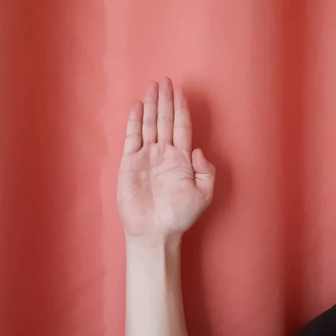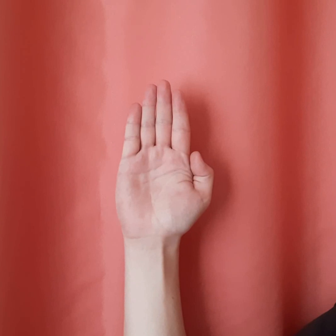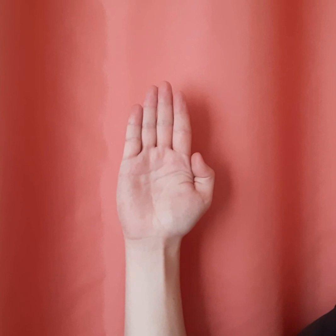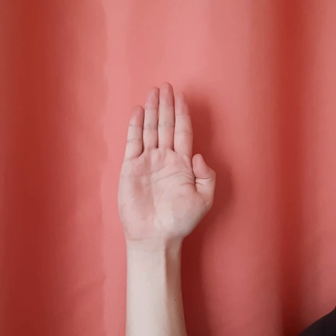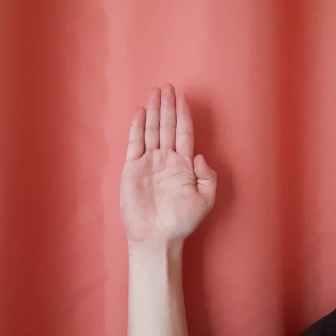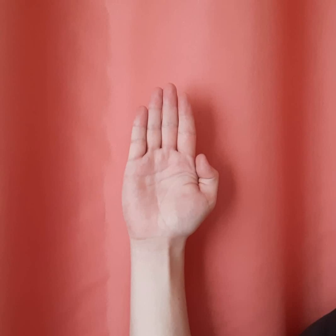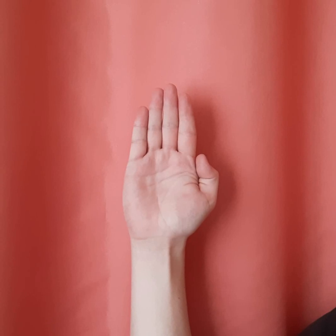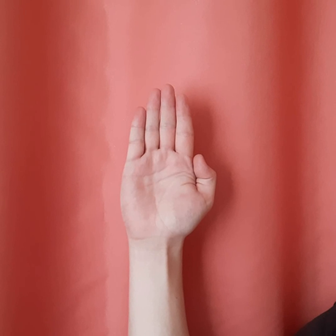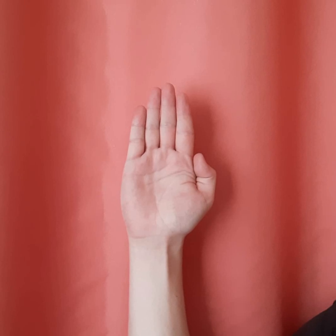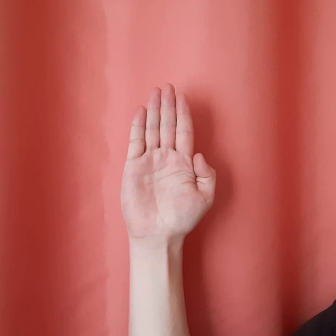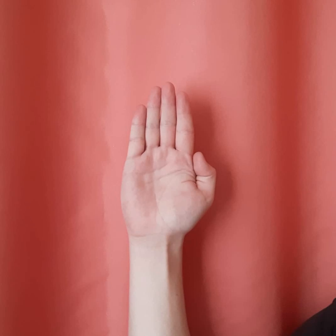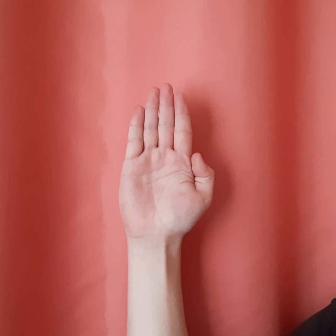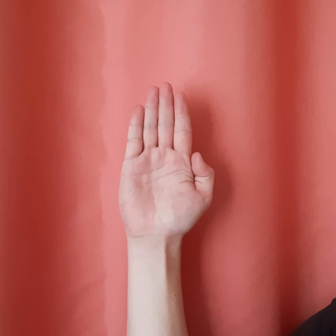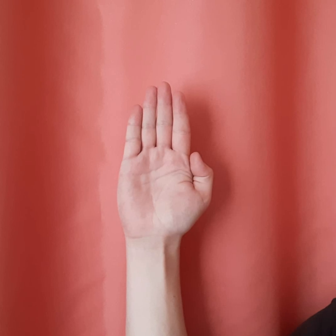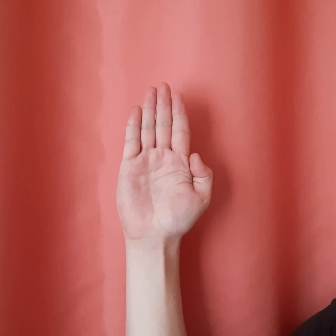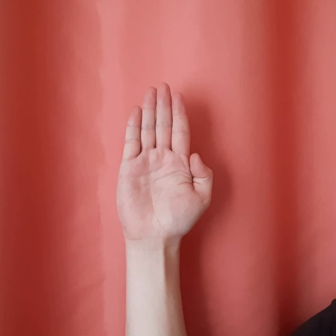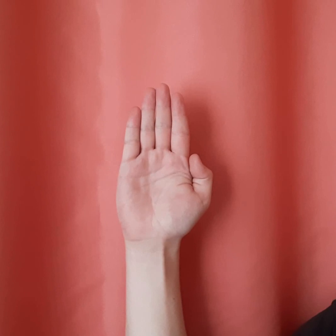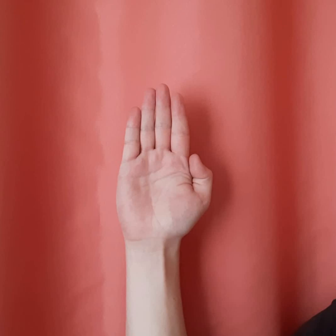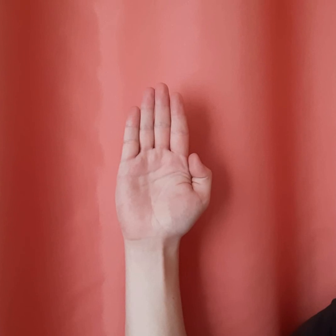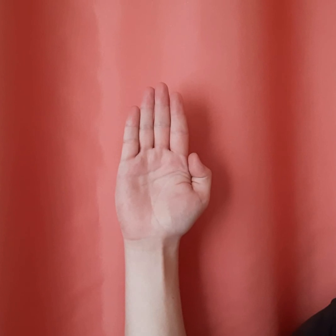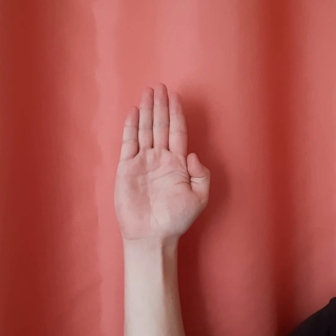В